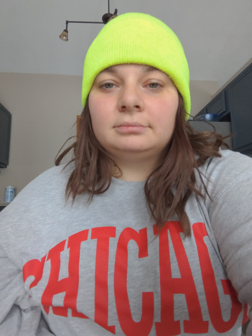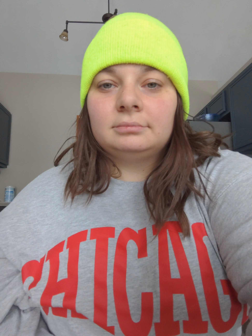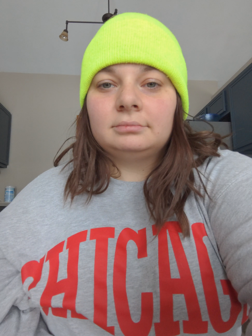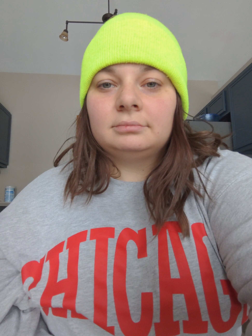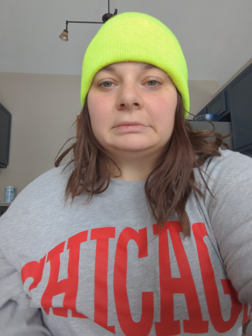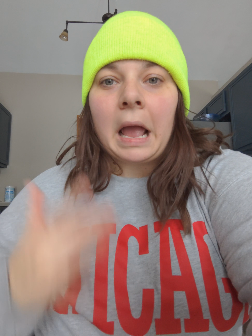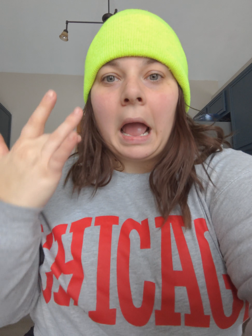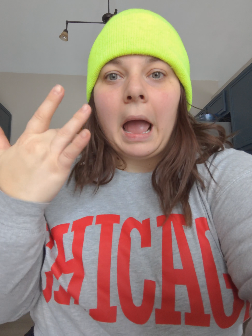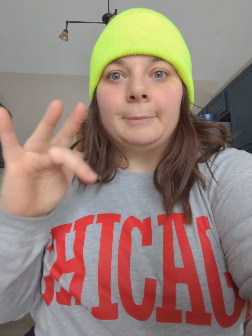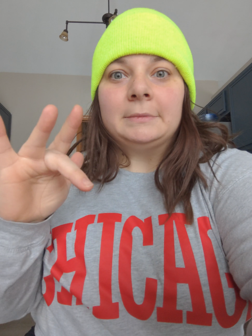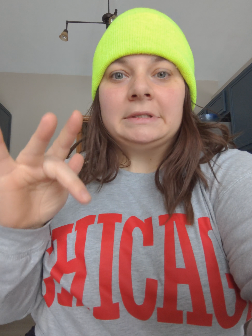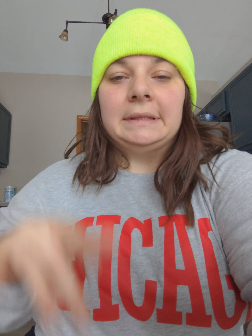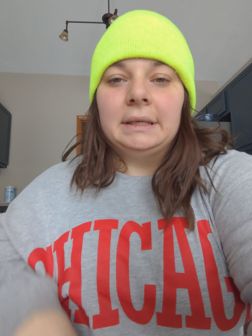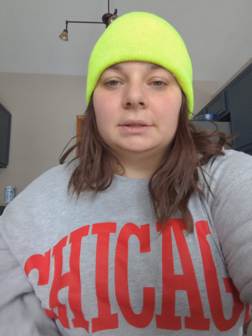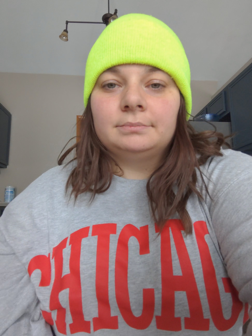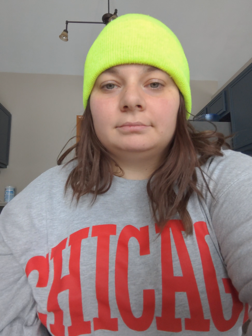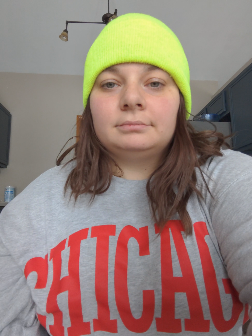empty